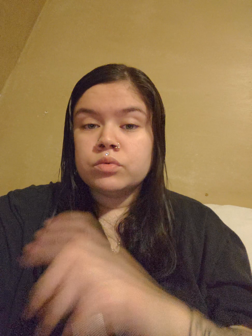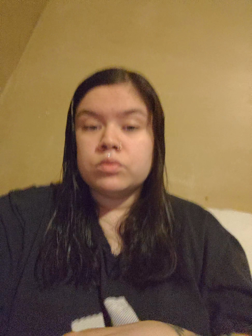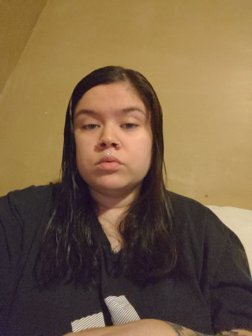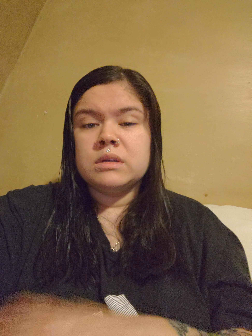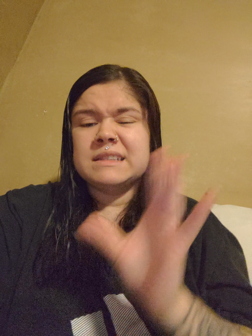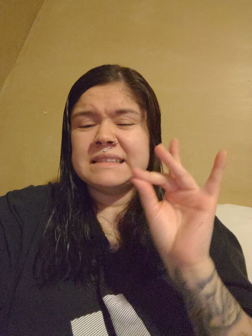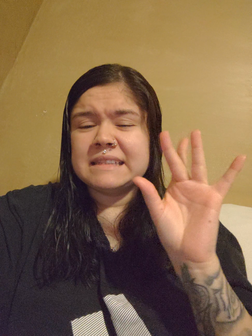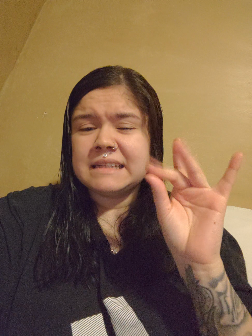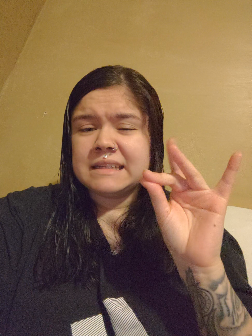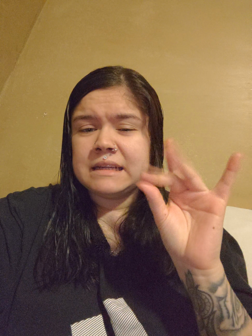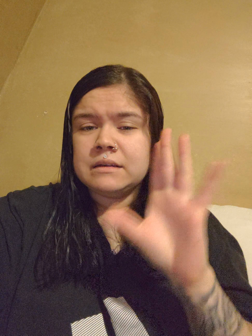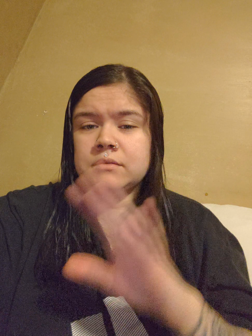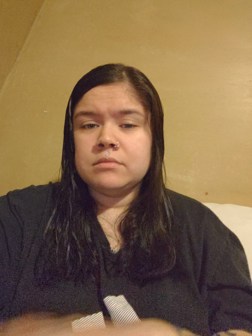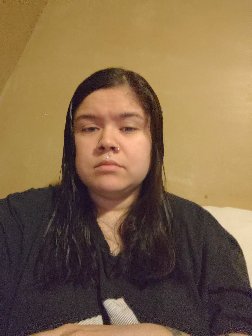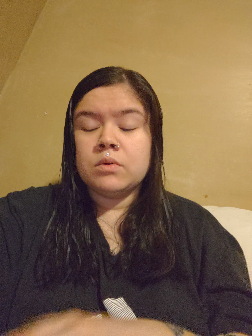sticky